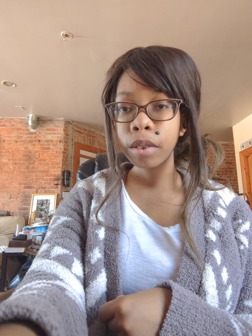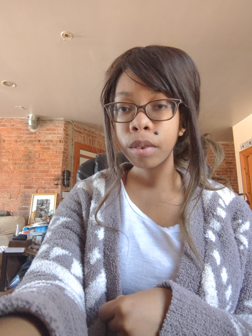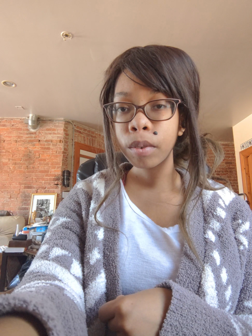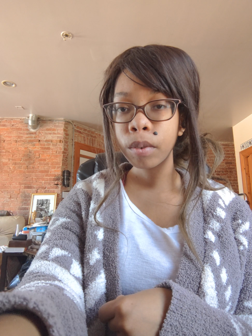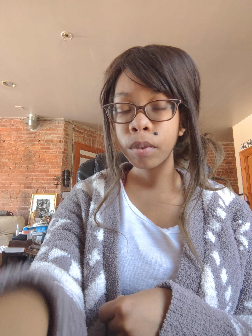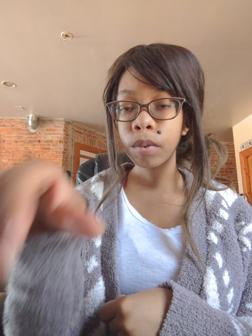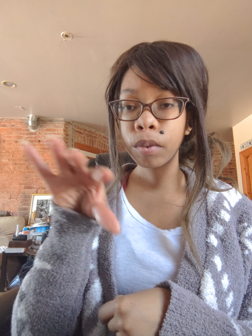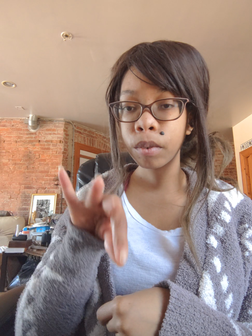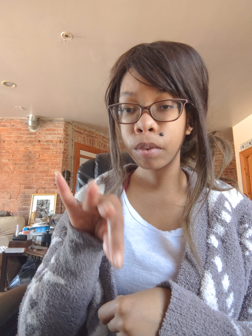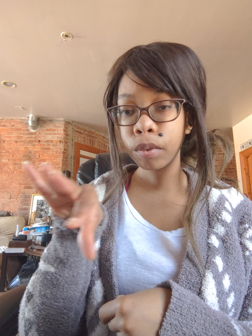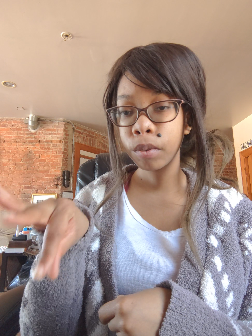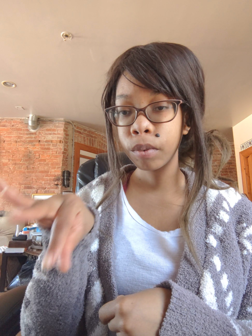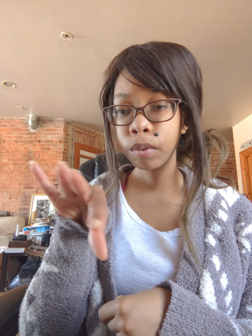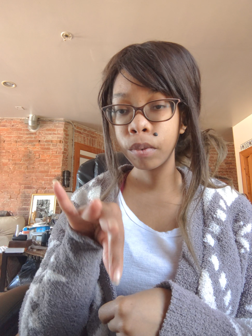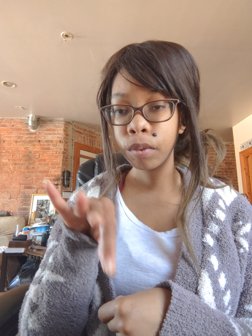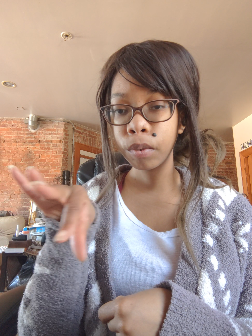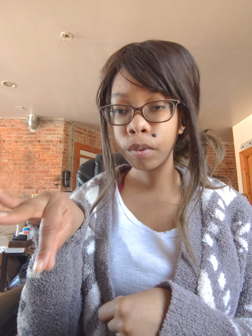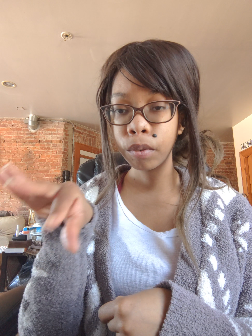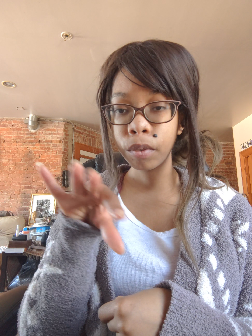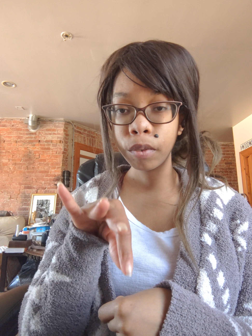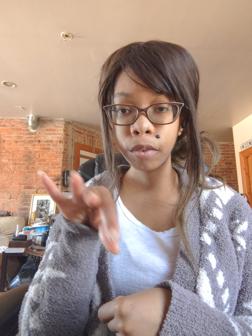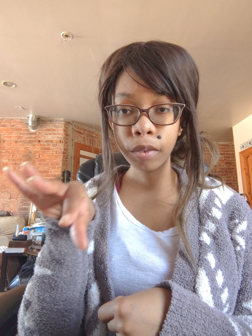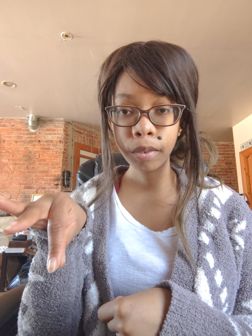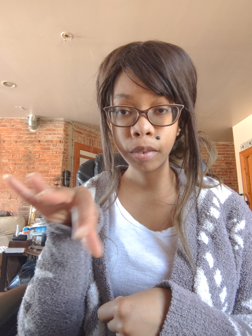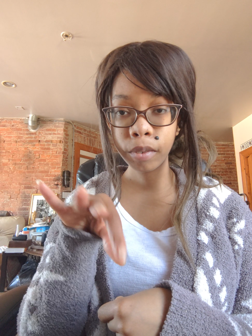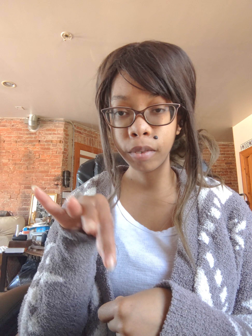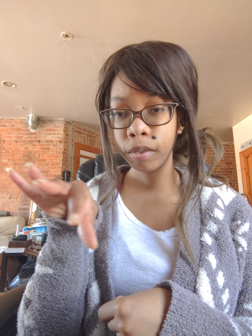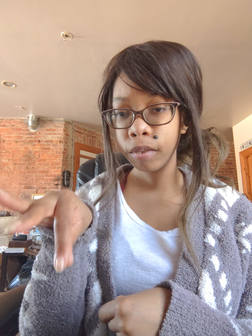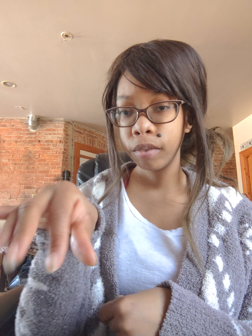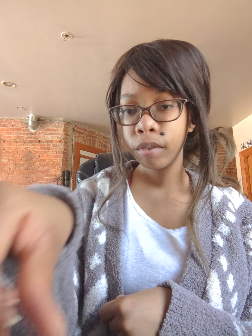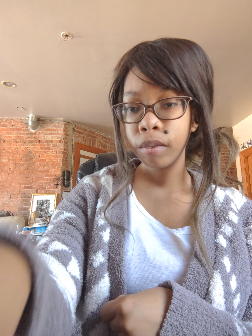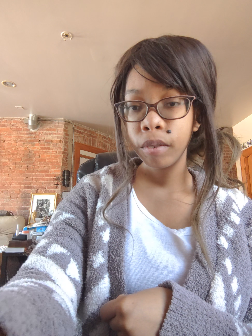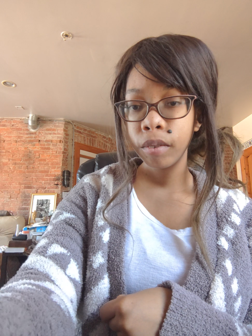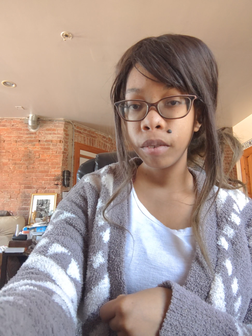french fries